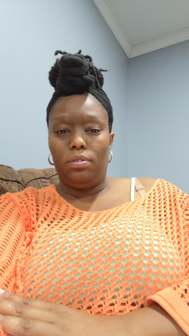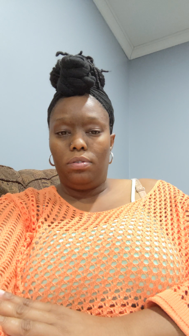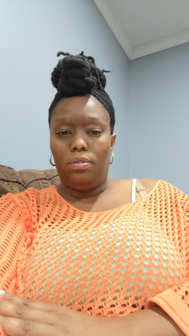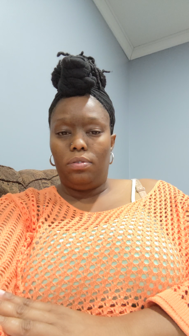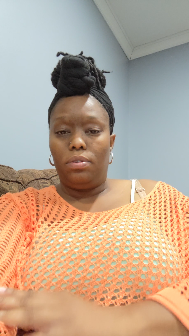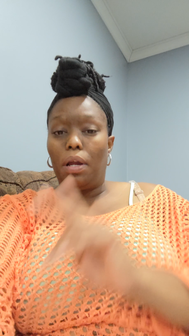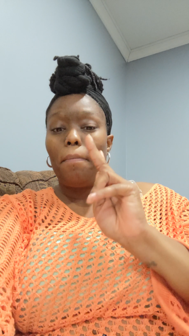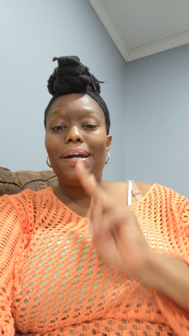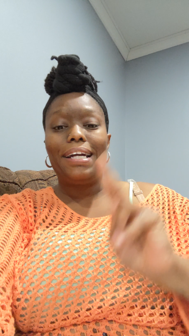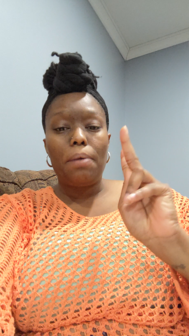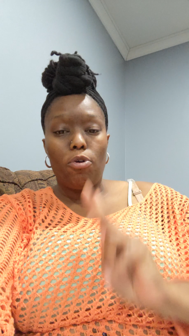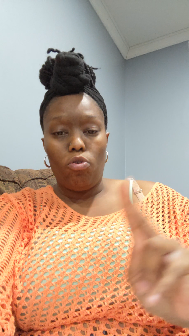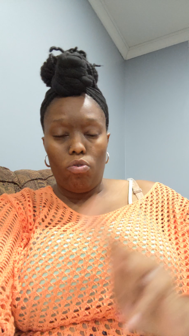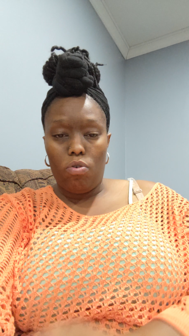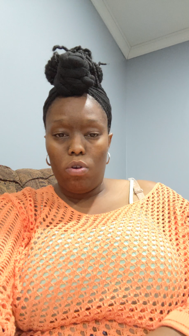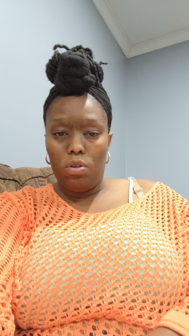people